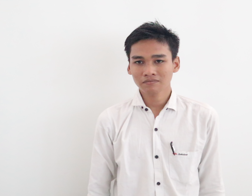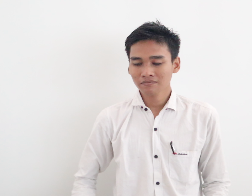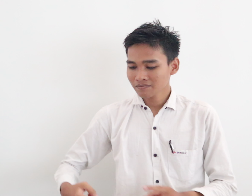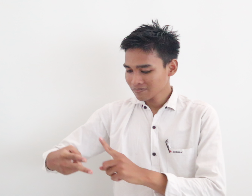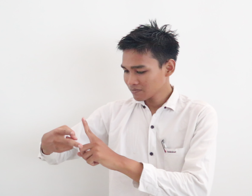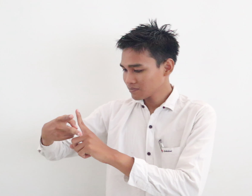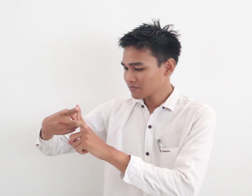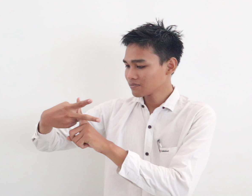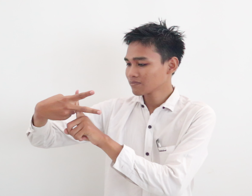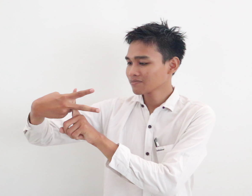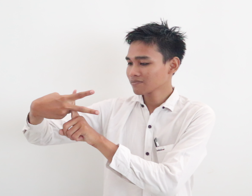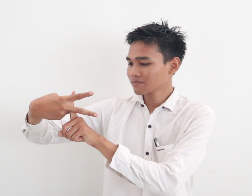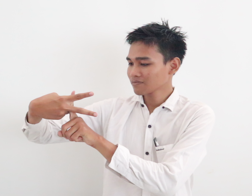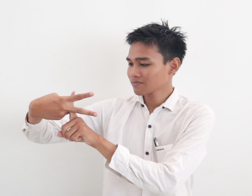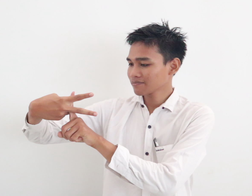F